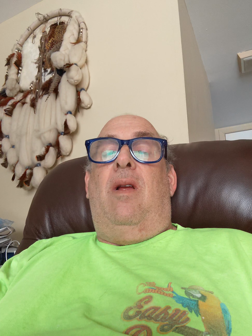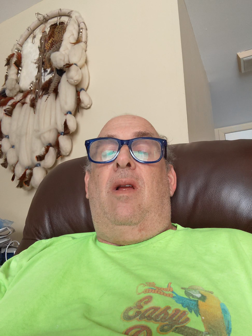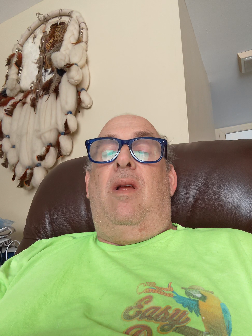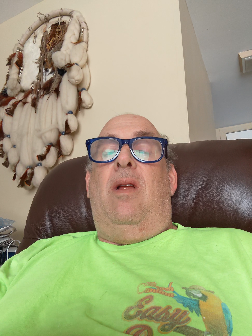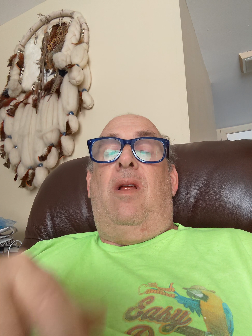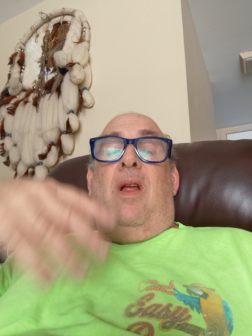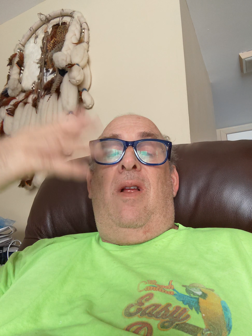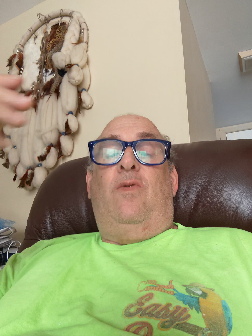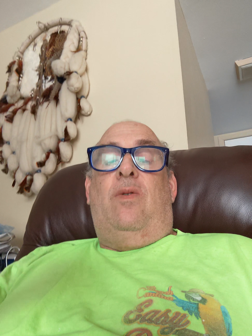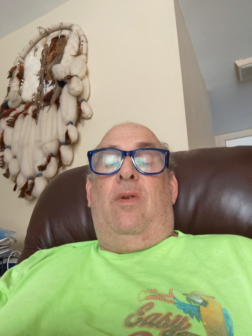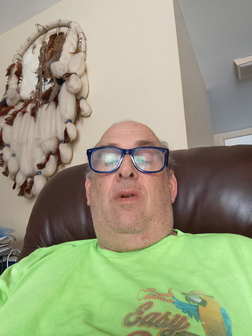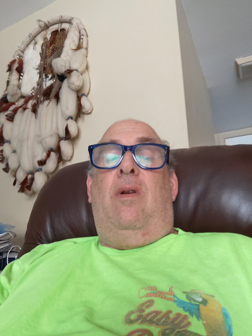outside